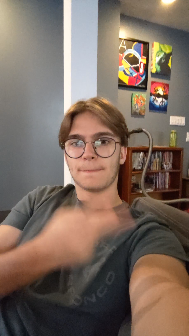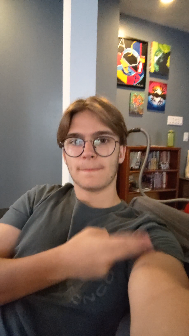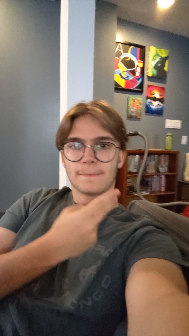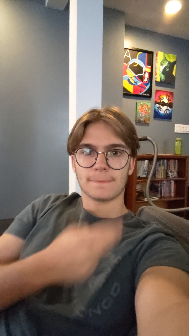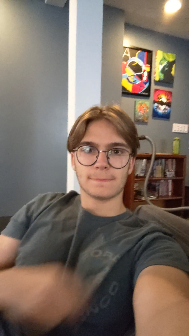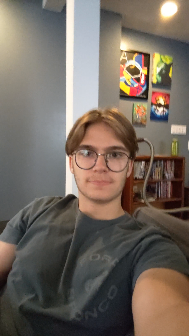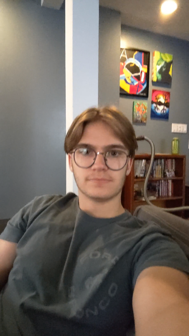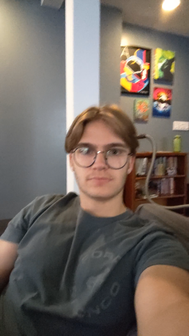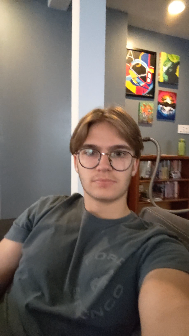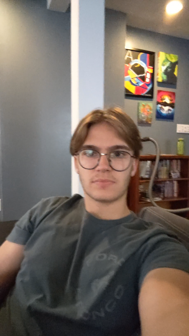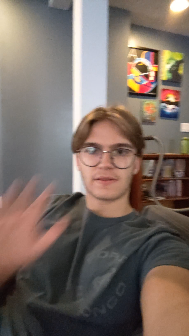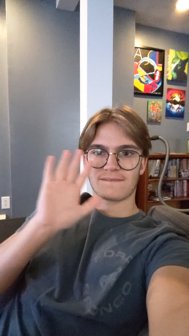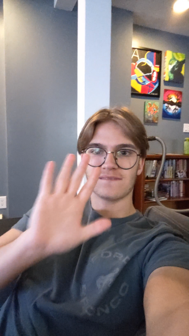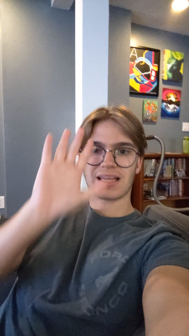give me five